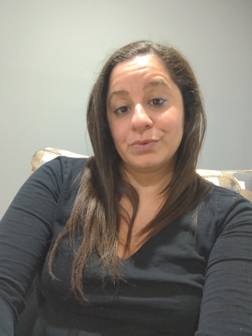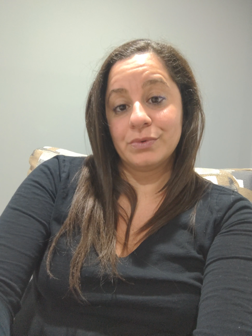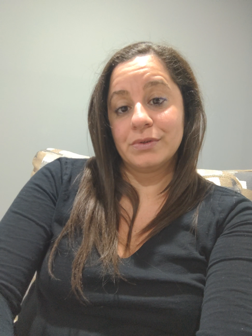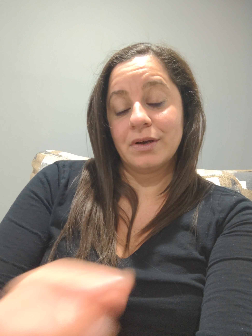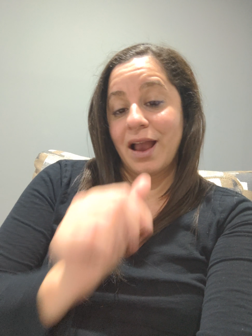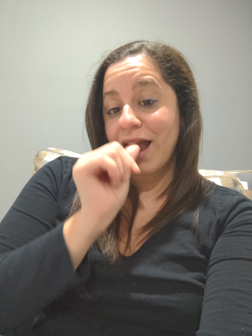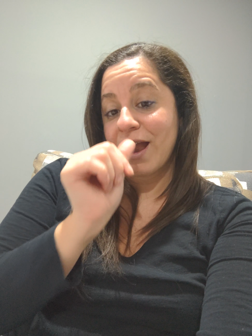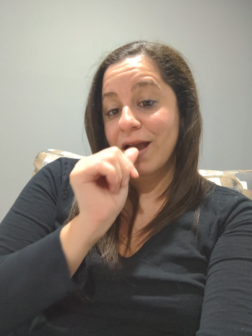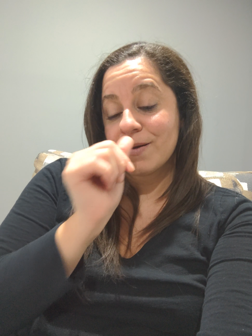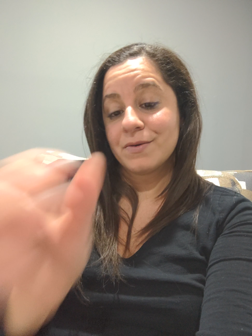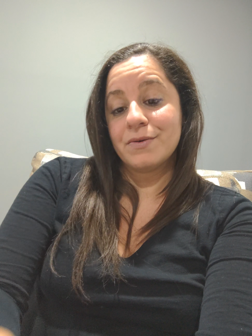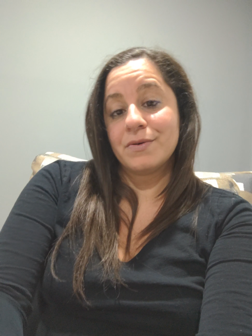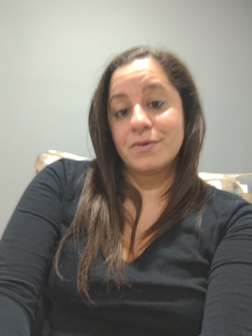nuts